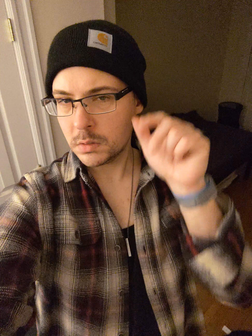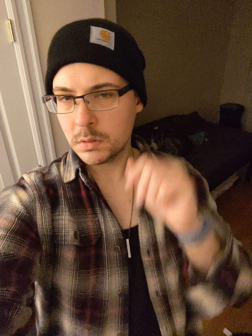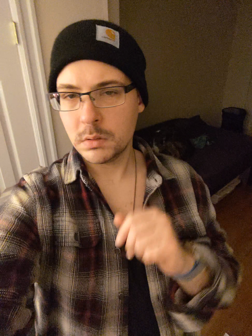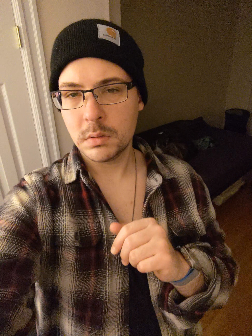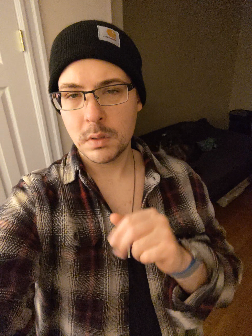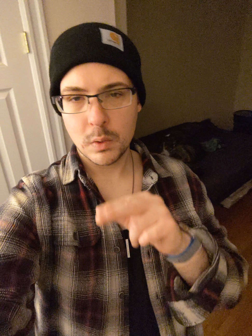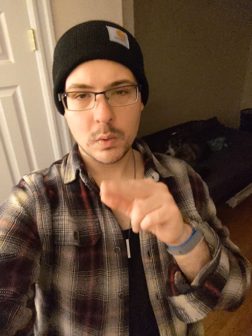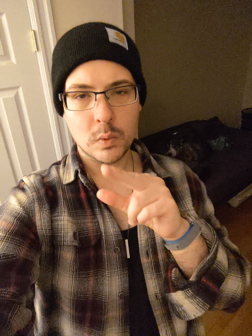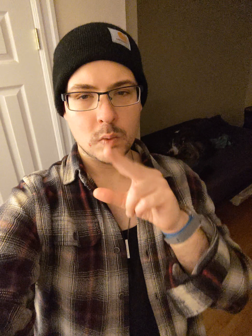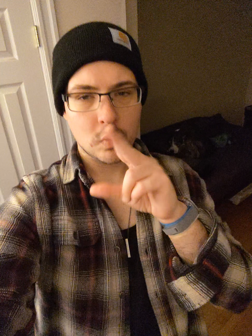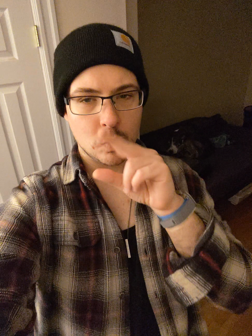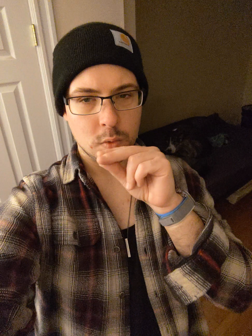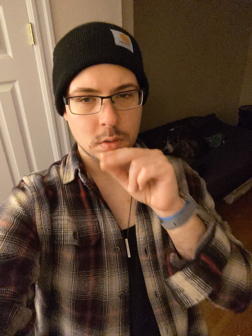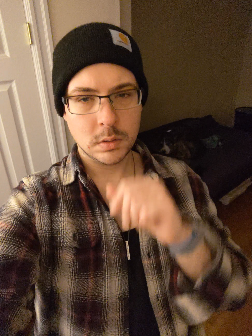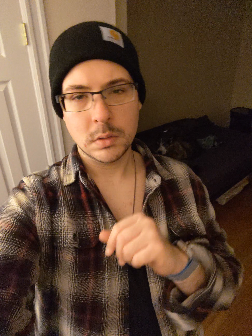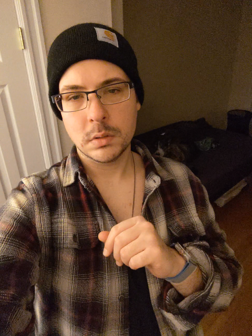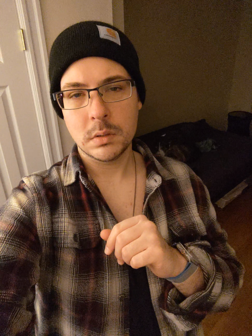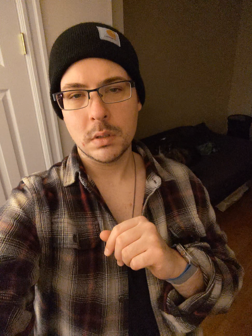goose